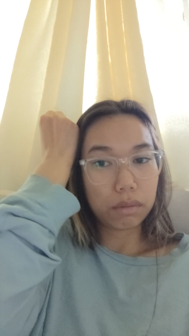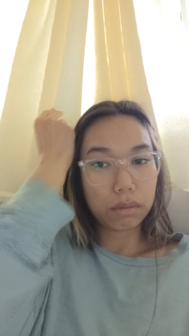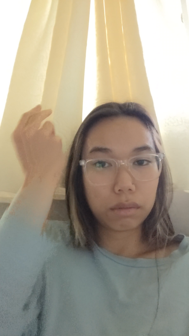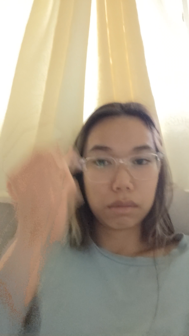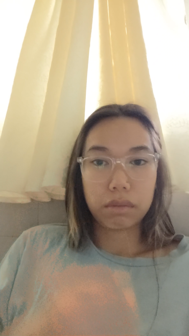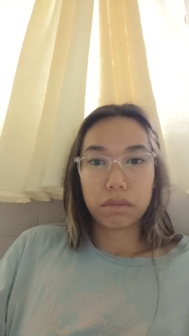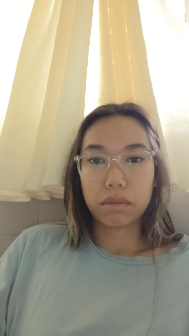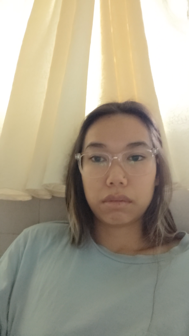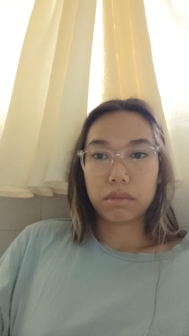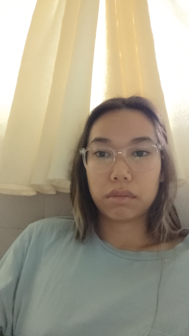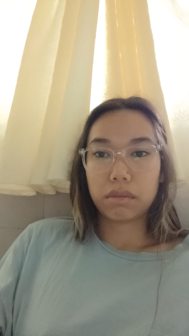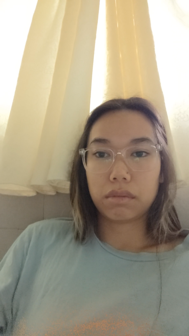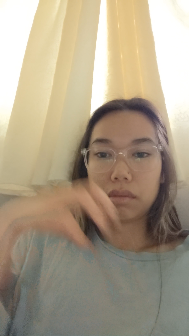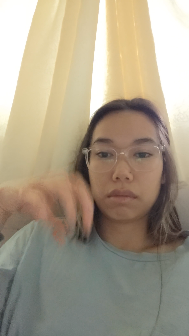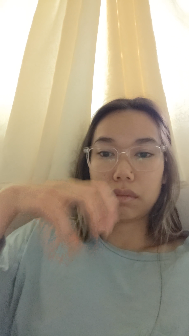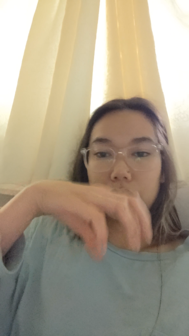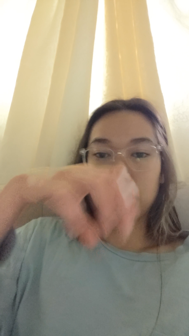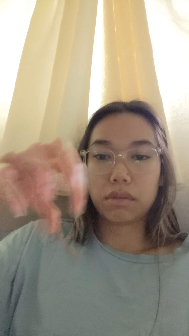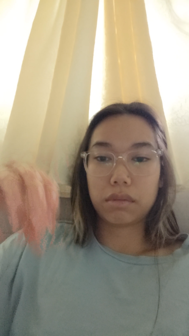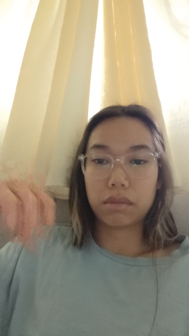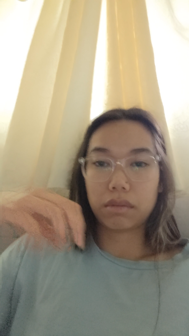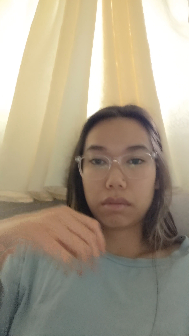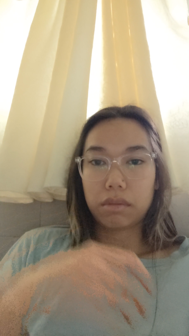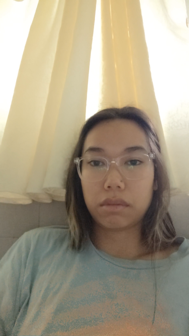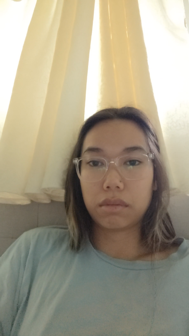block